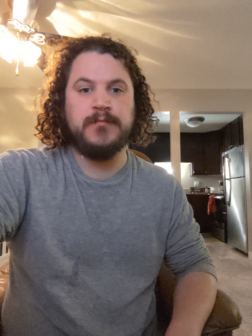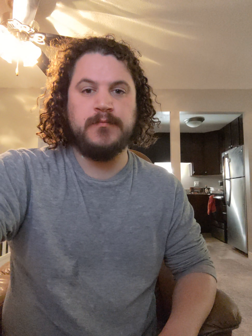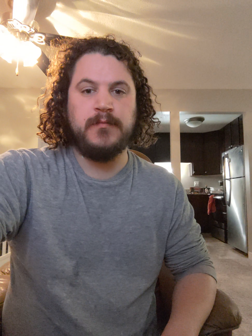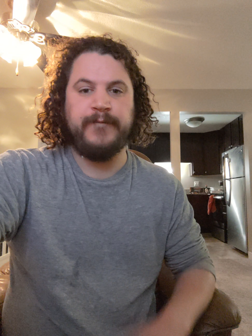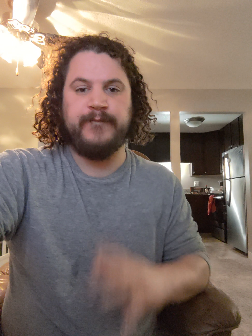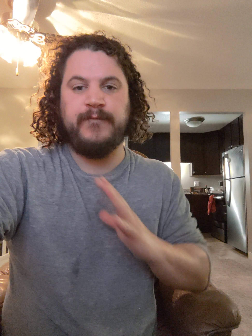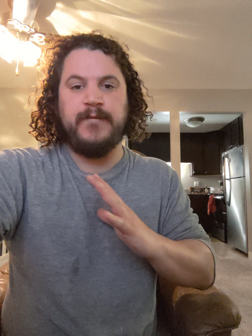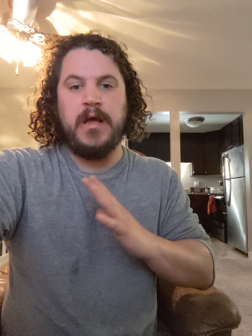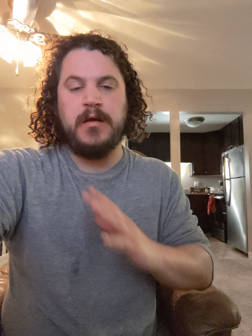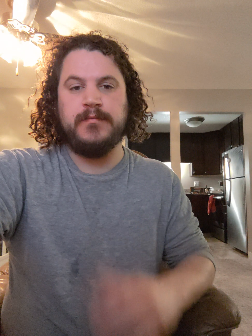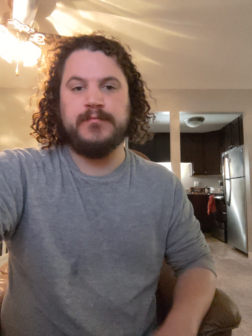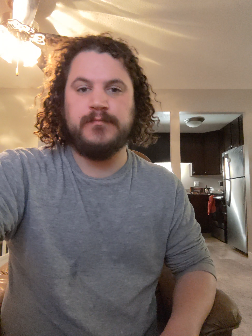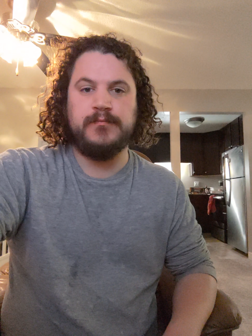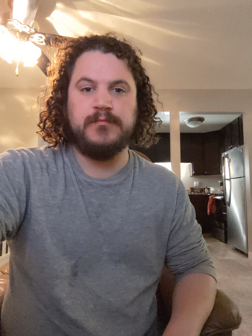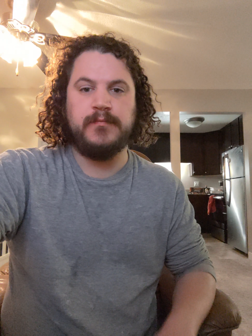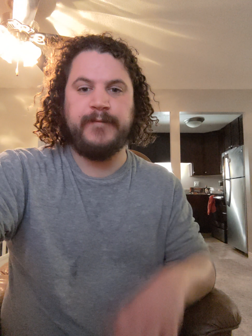fine